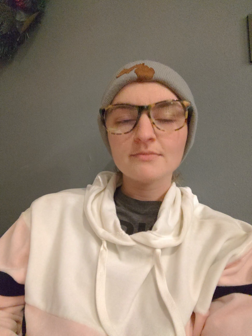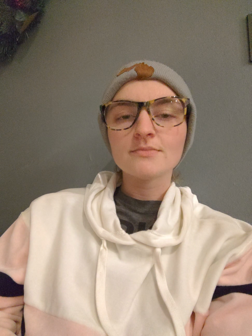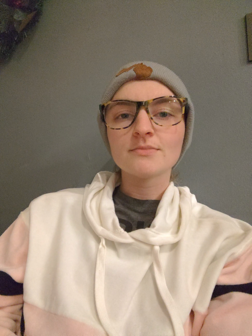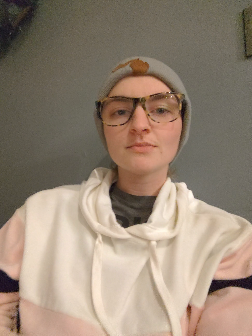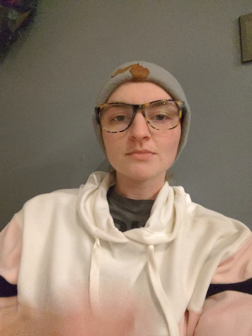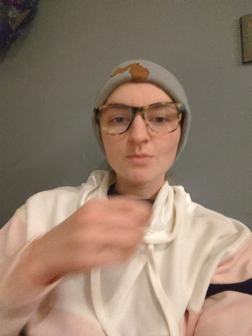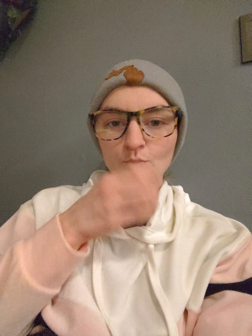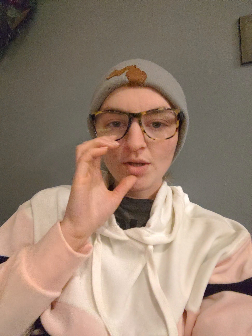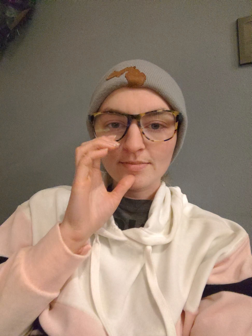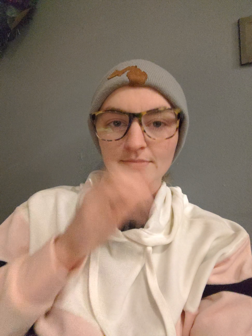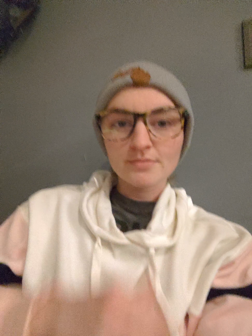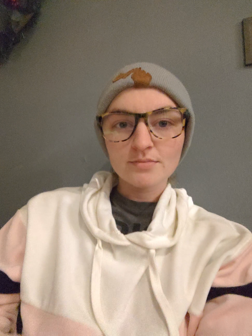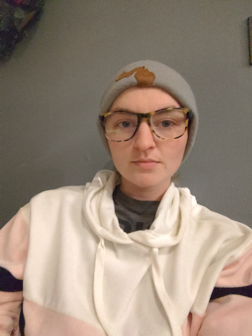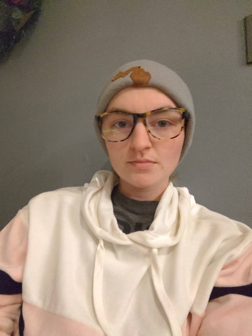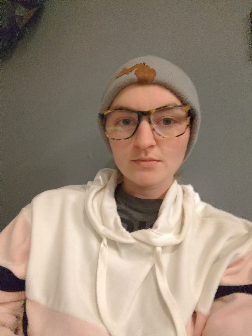drink